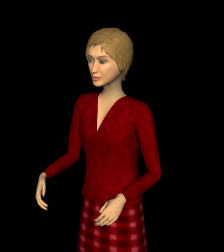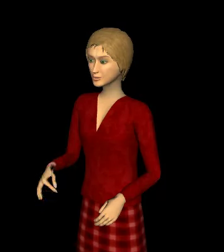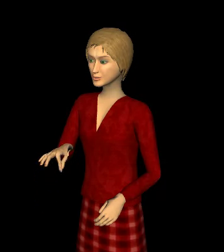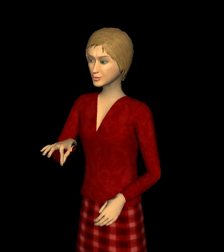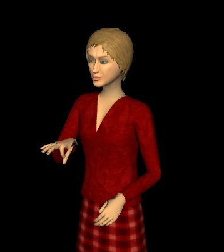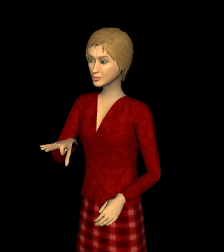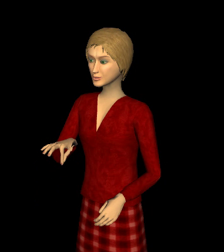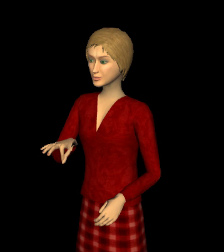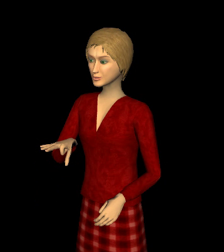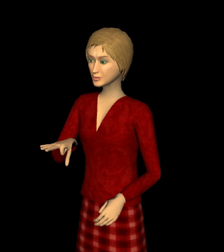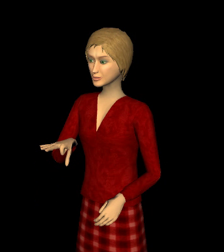ملح